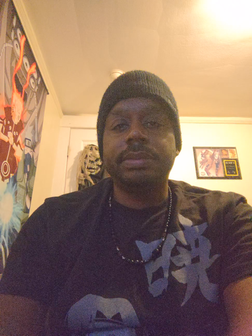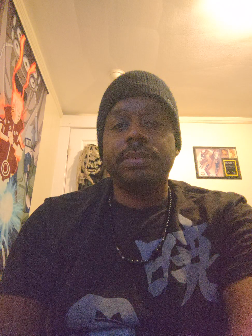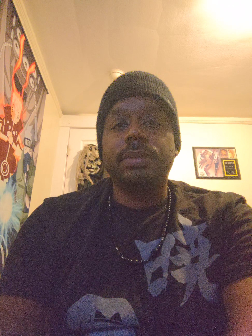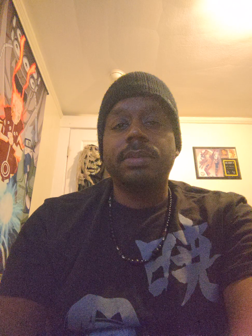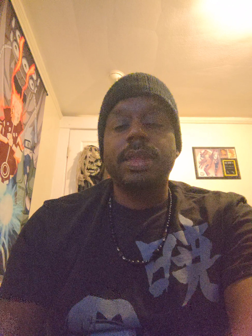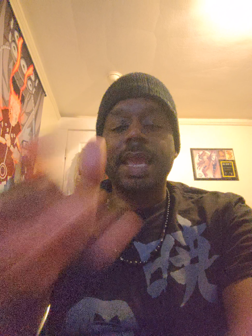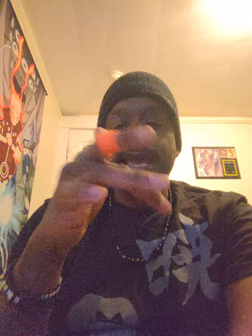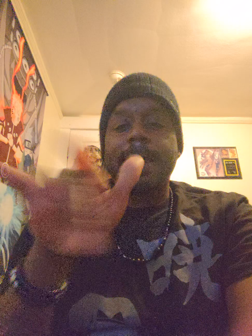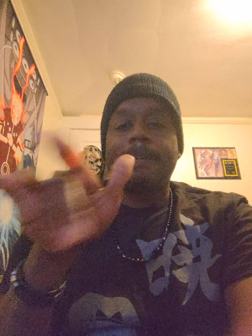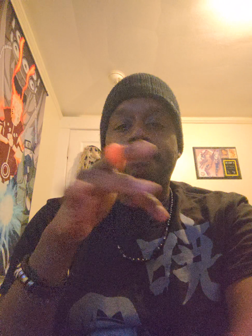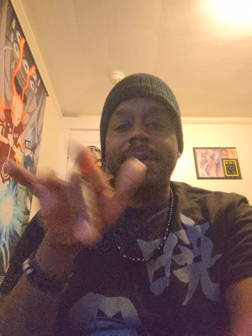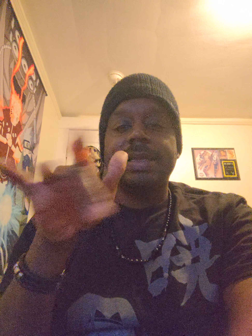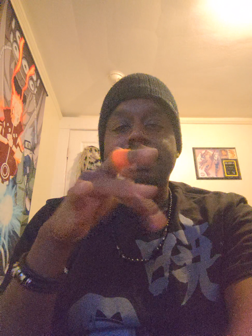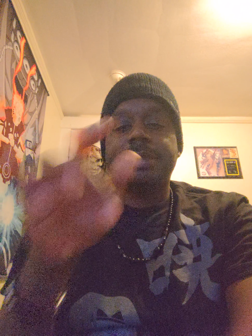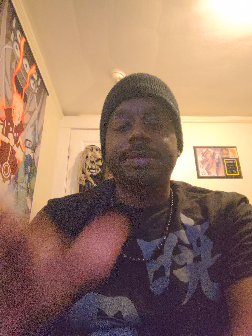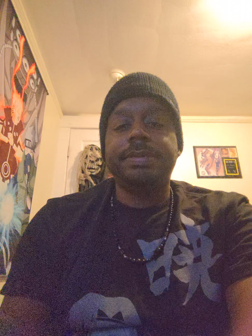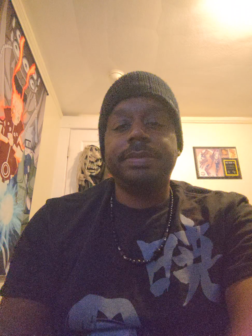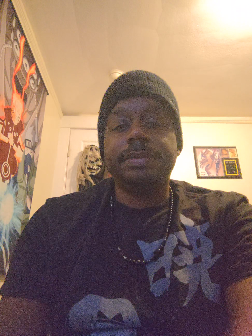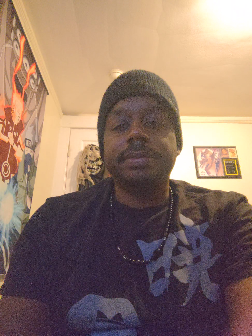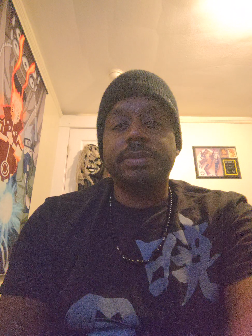empty